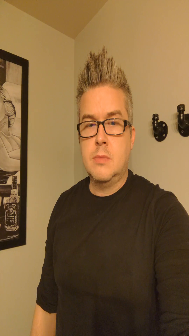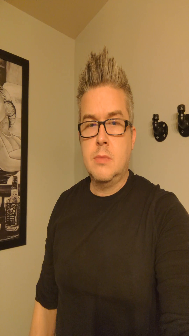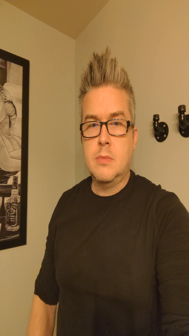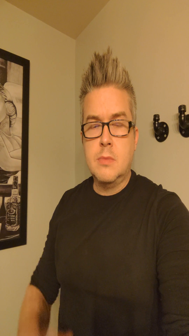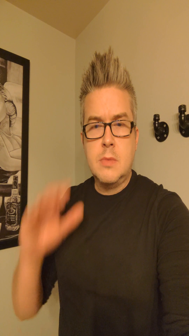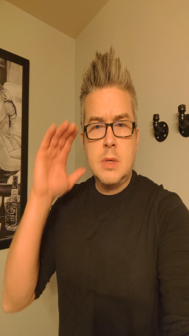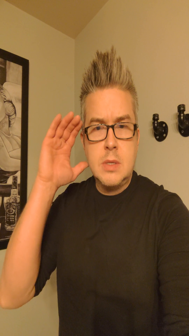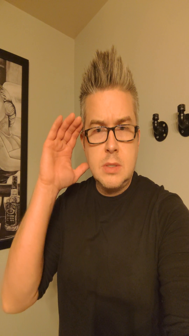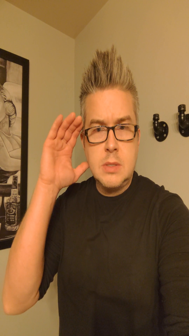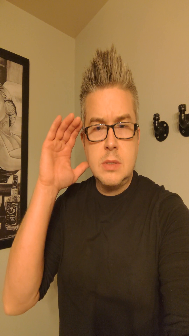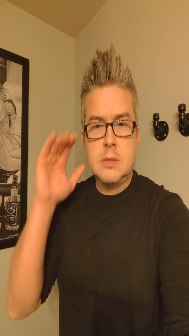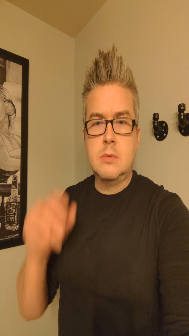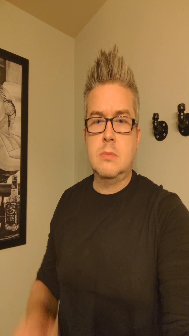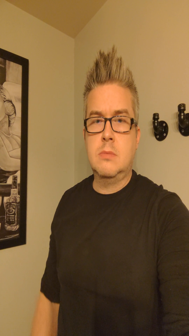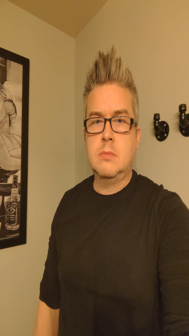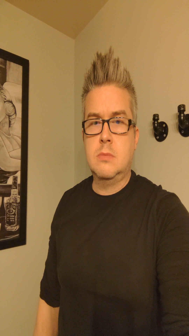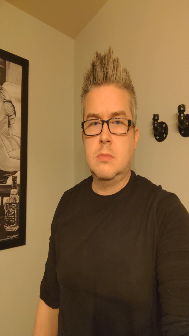listen